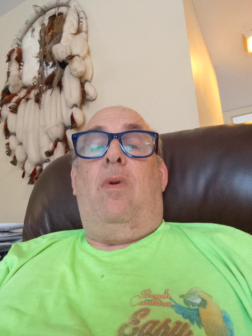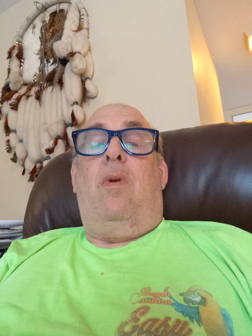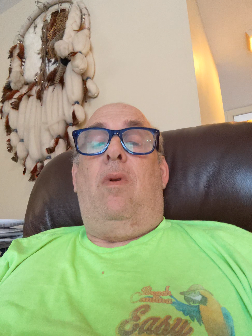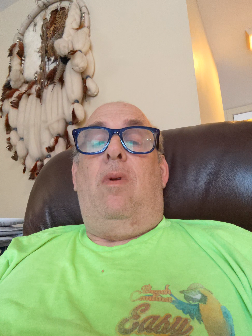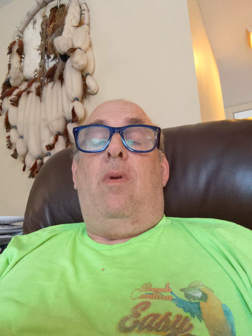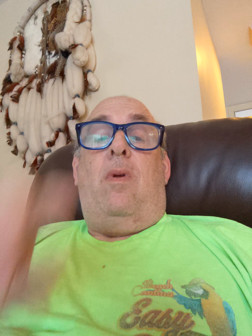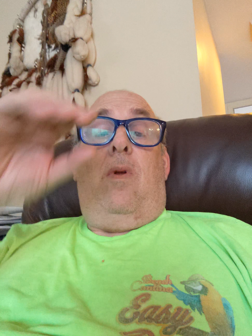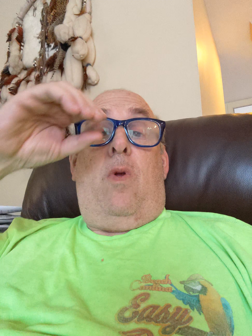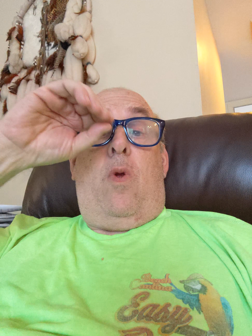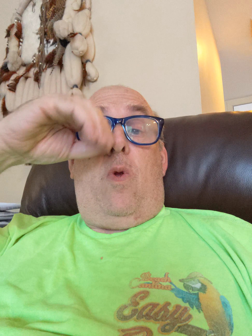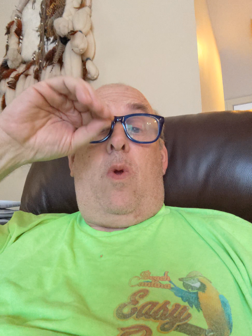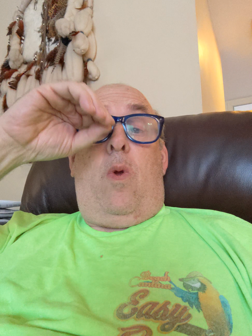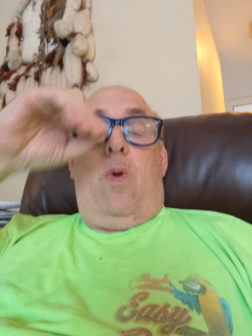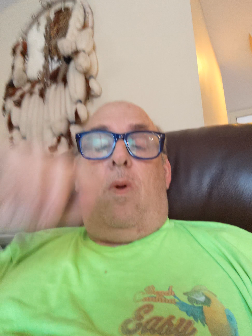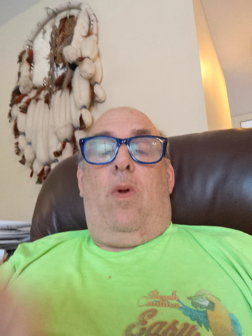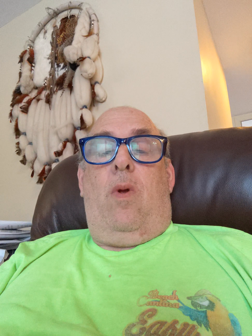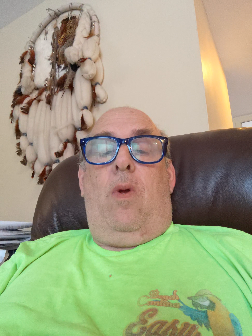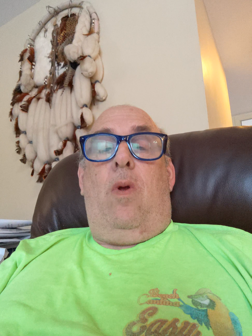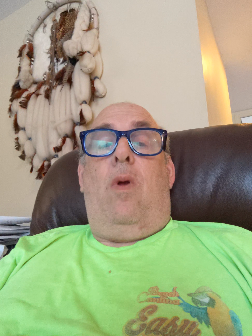owl